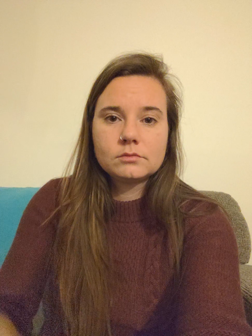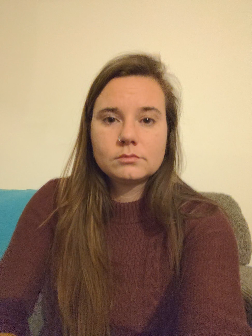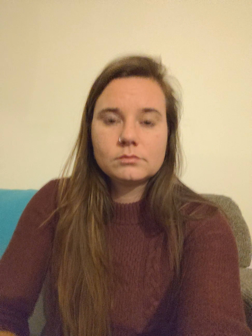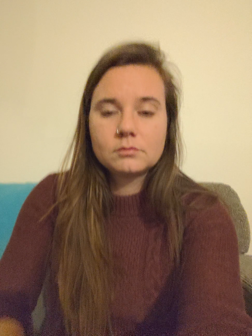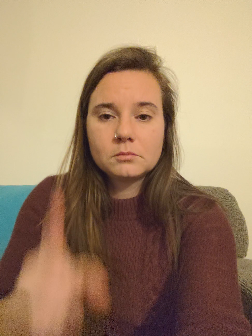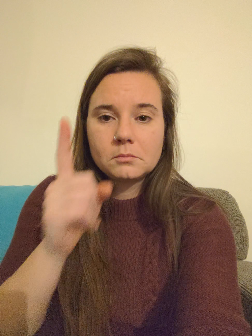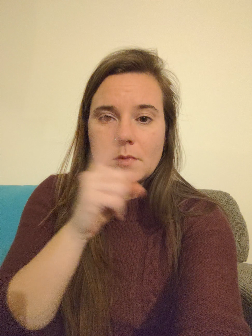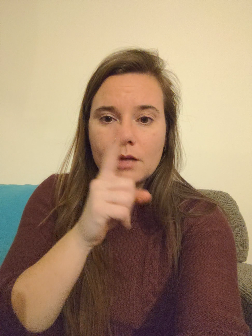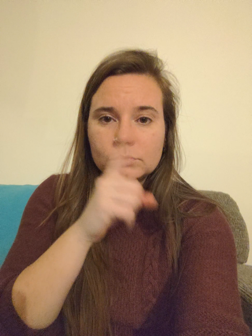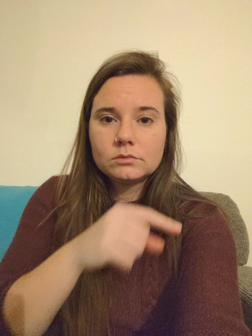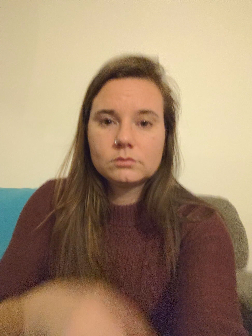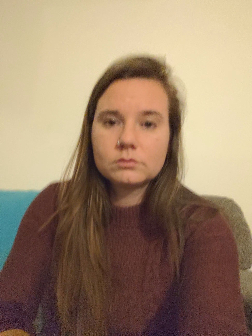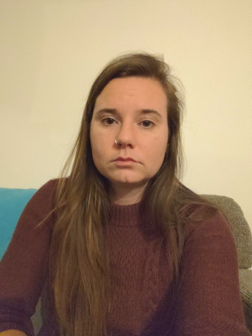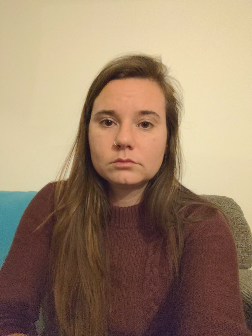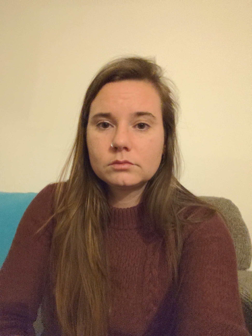mouse